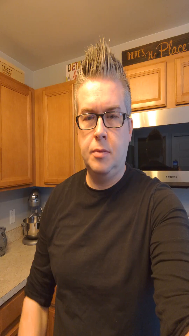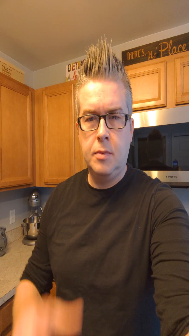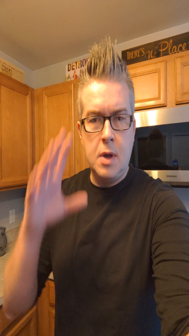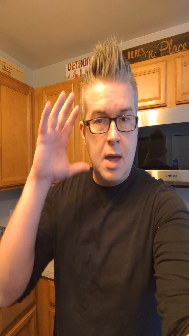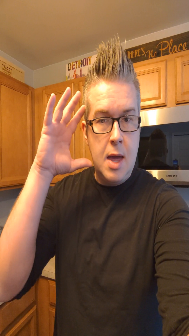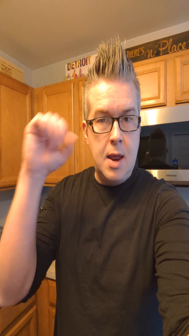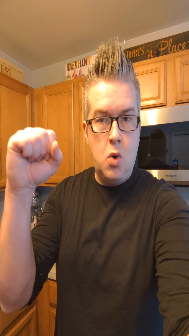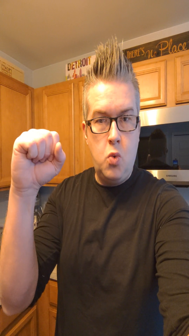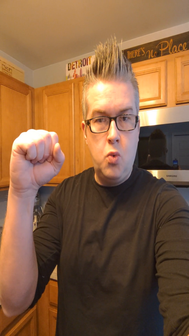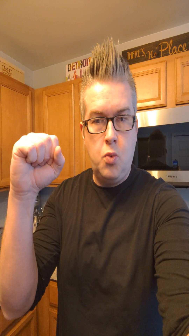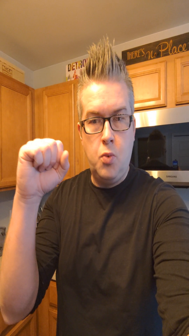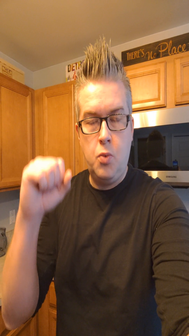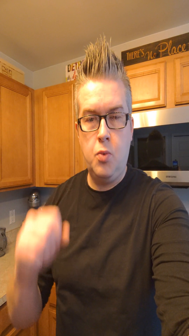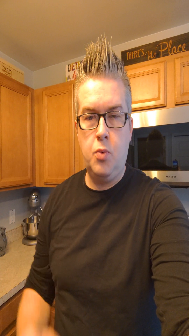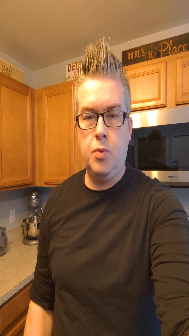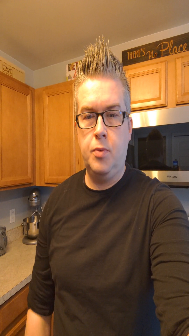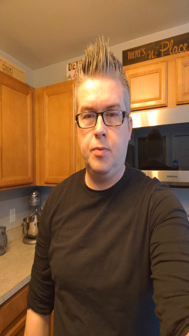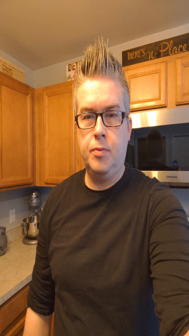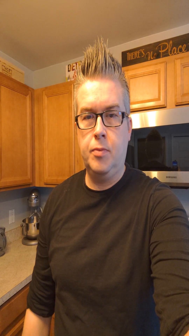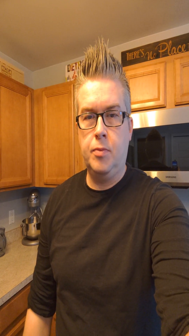loud